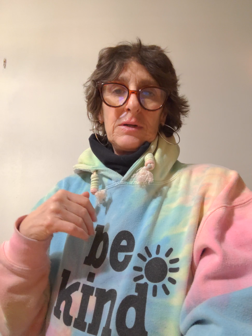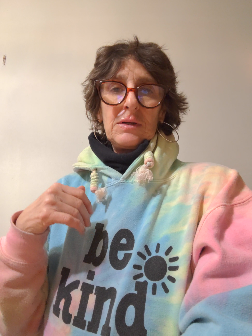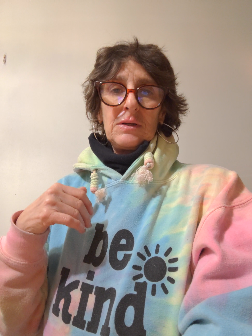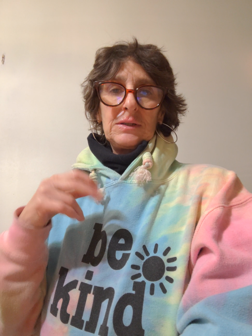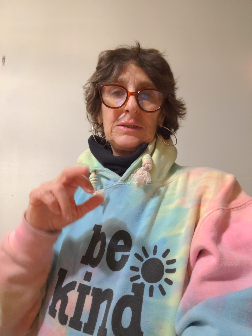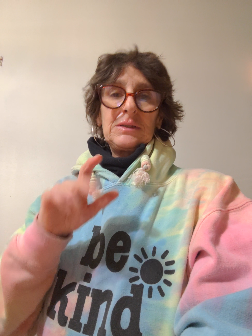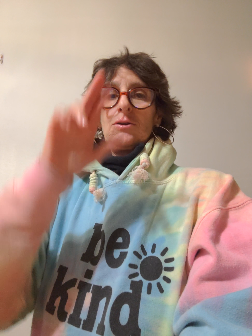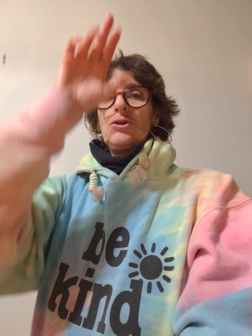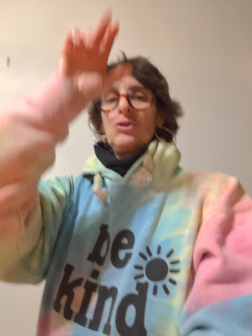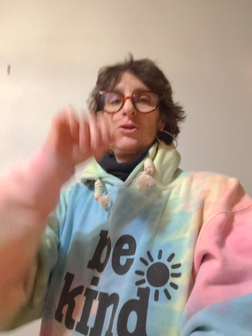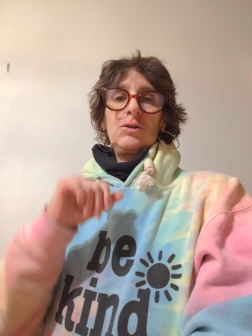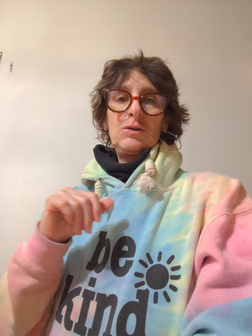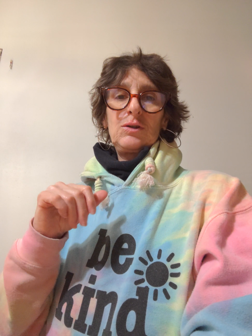stairs